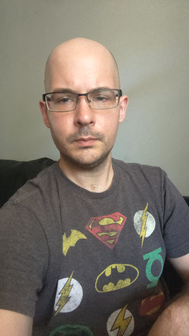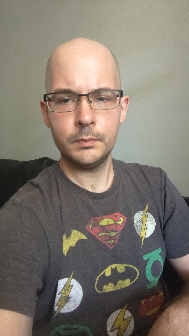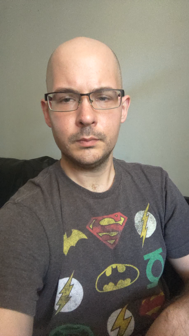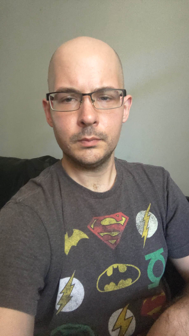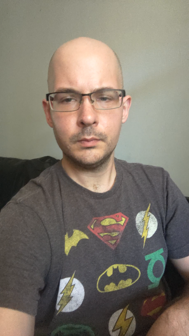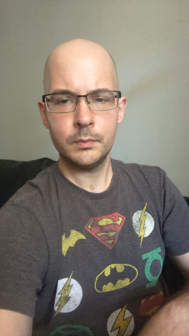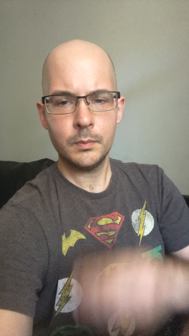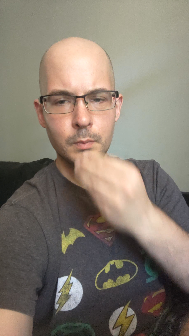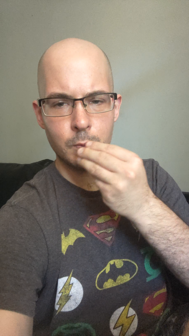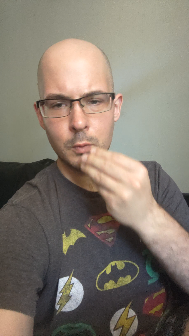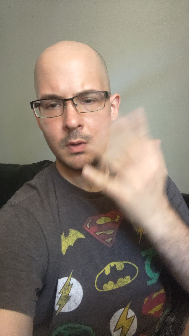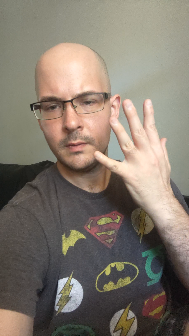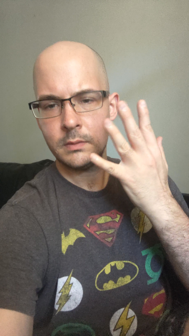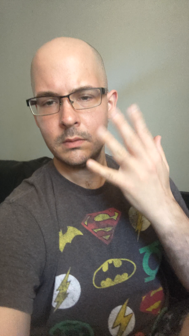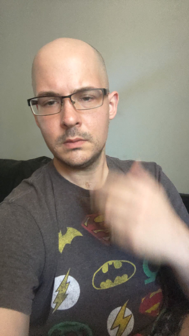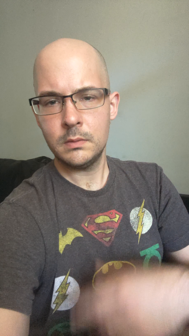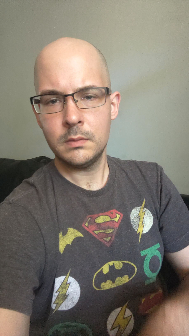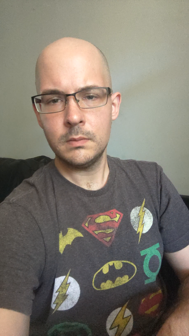breakfast